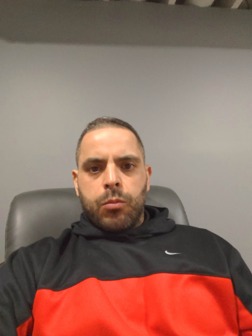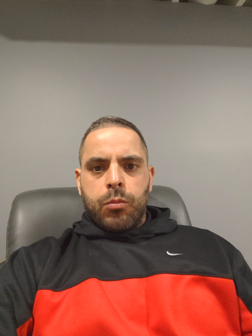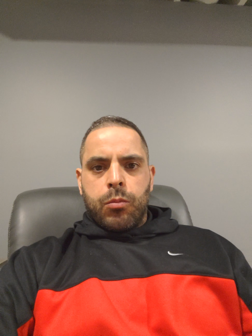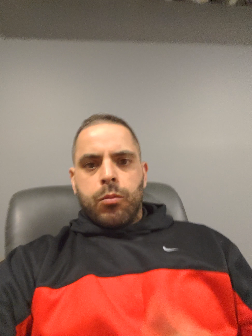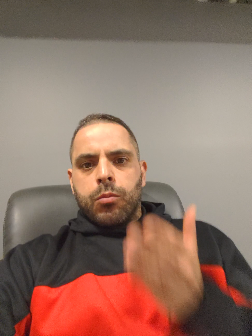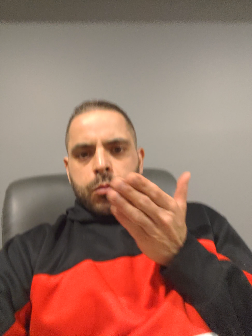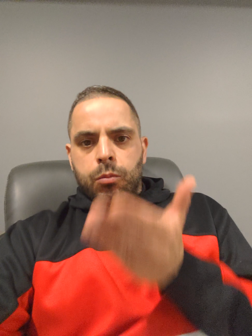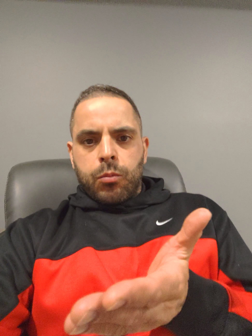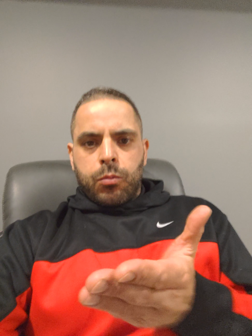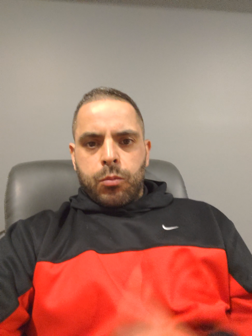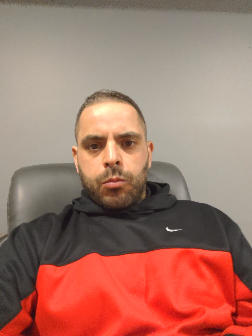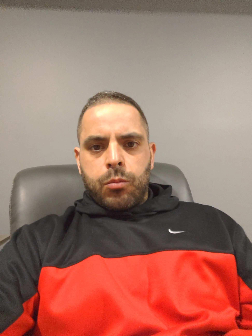boat